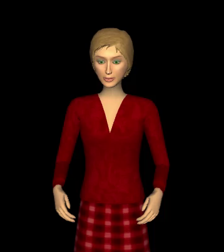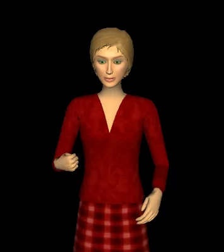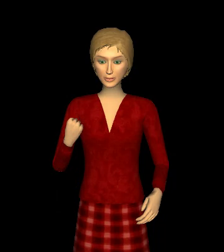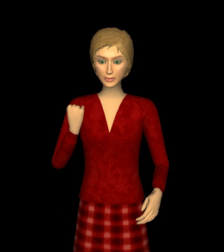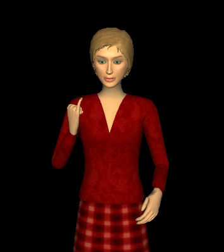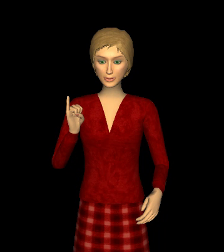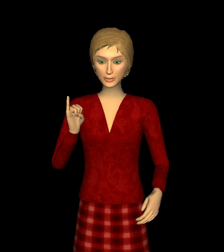إذا